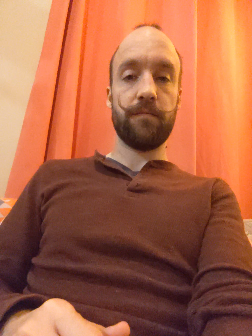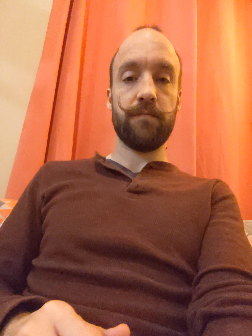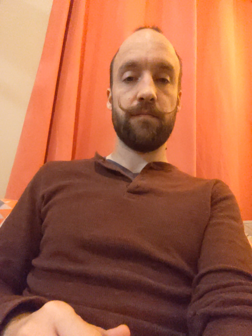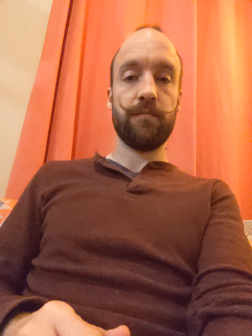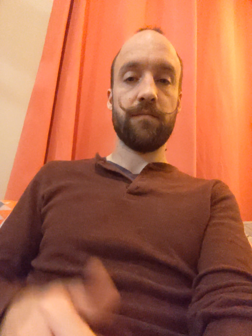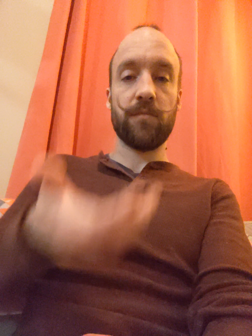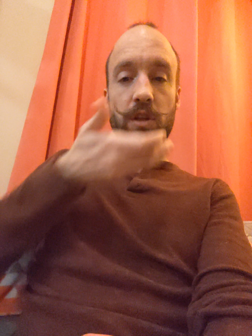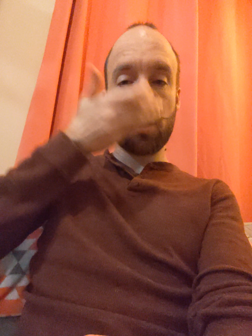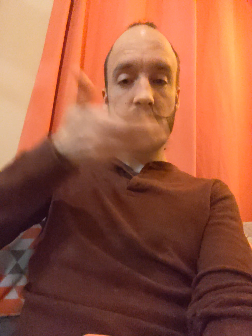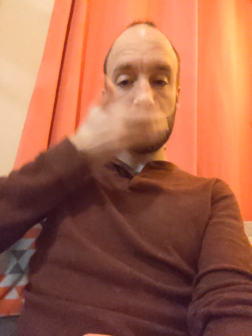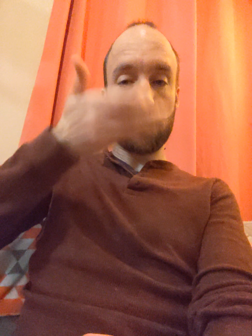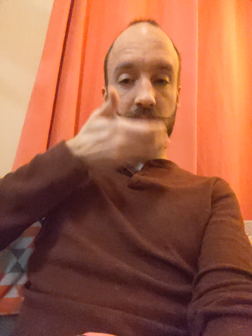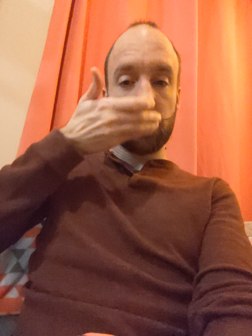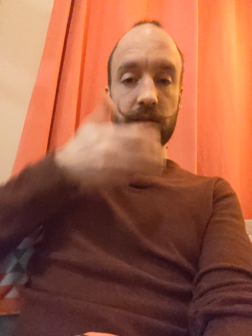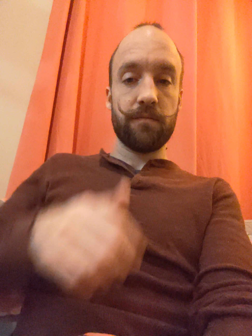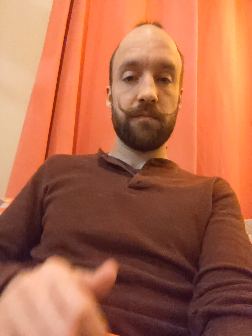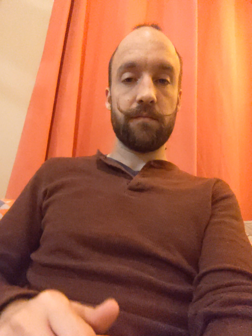cereal